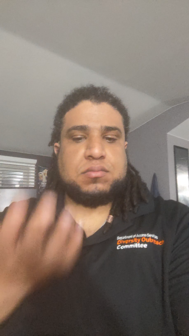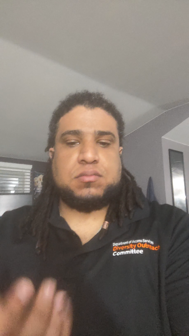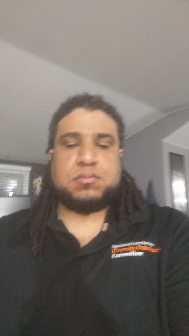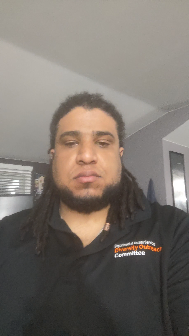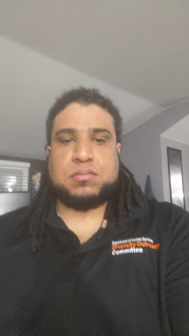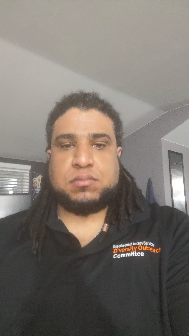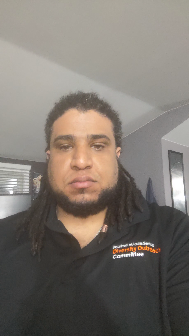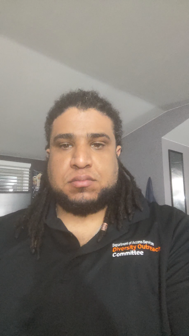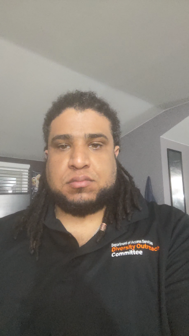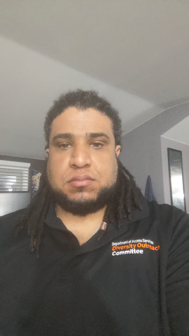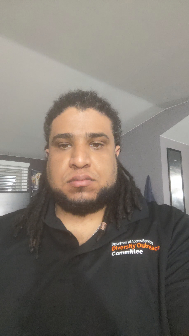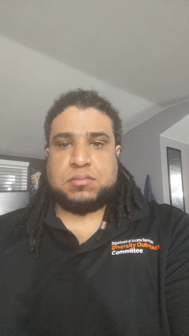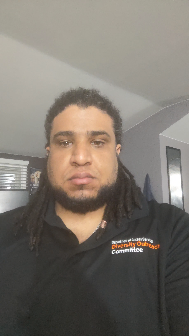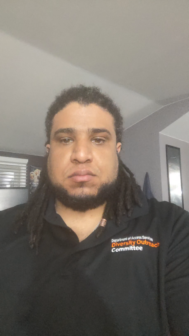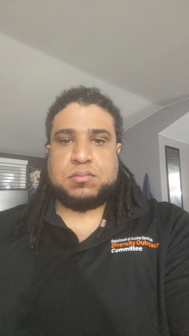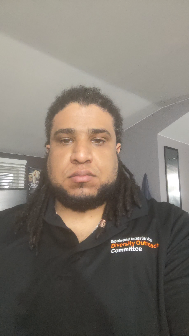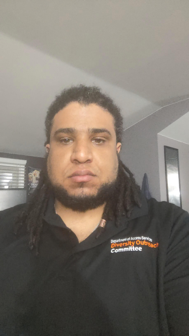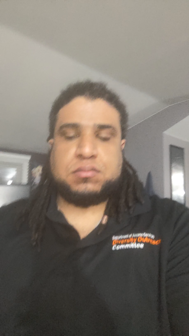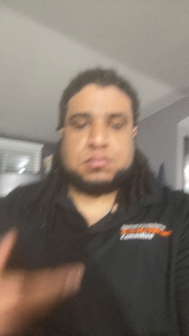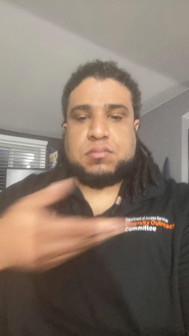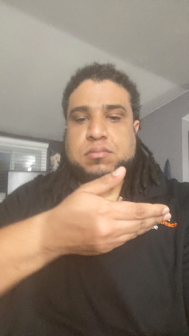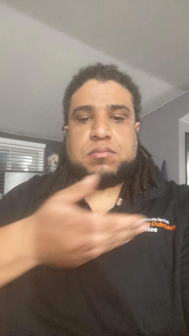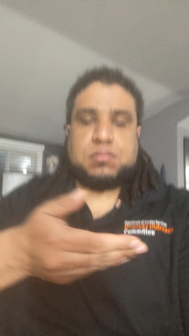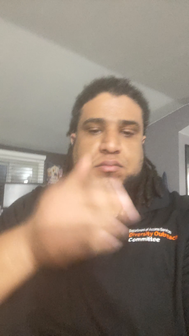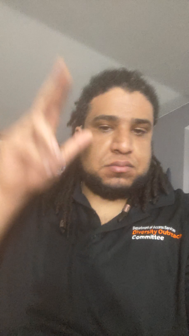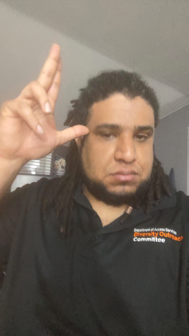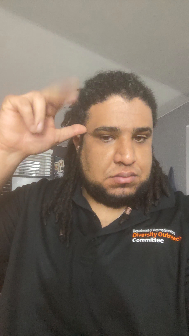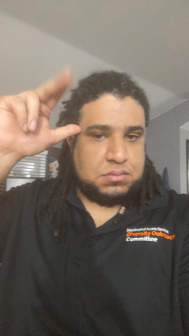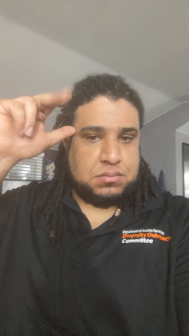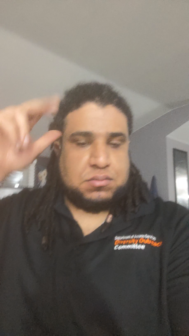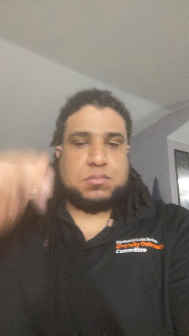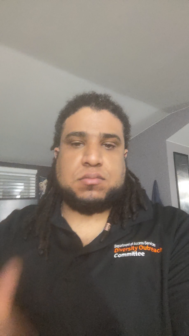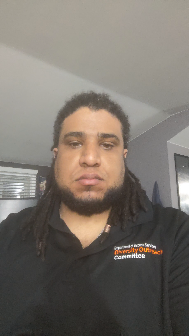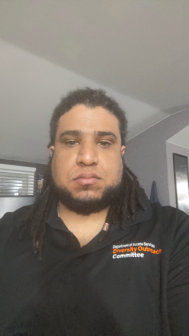pony